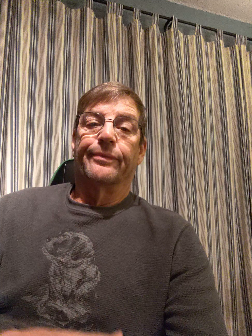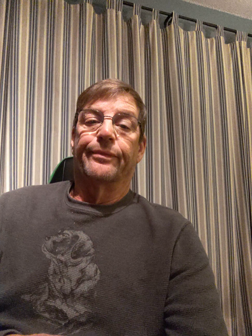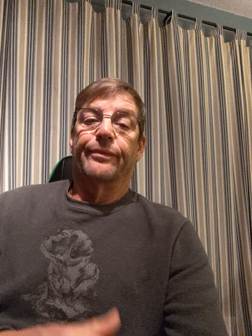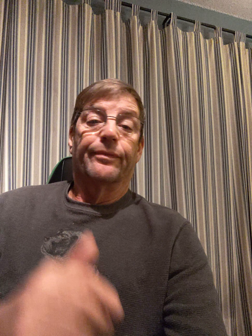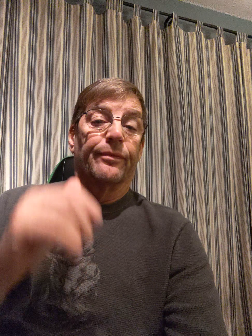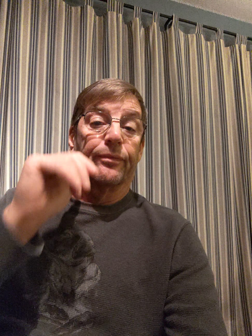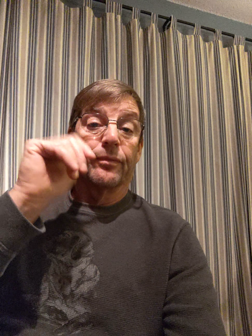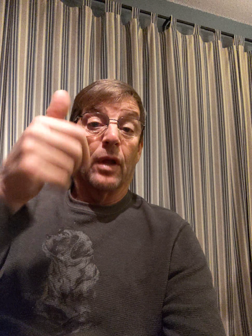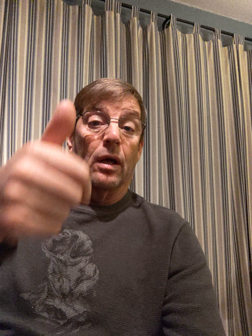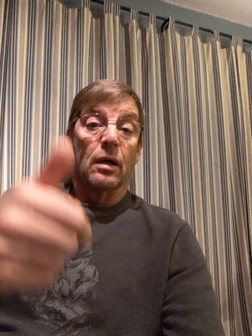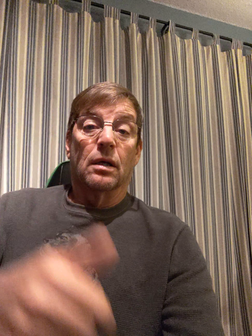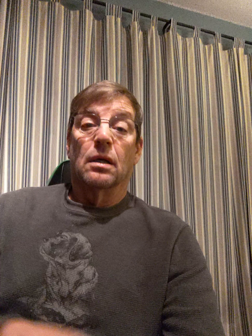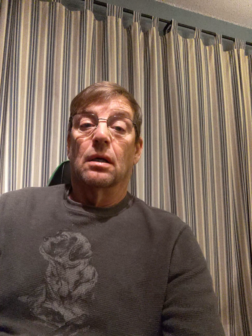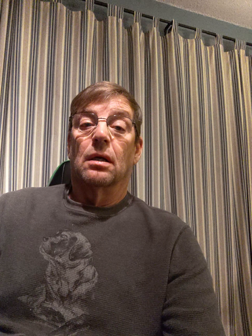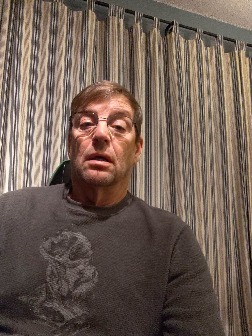tomorrow